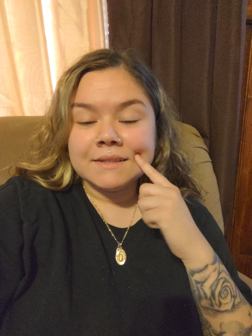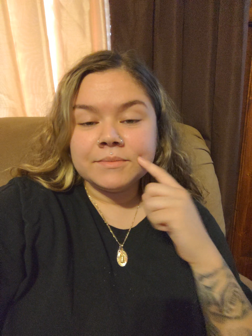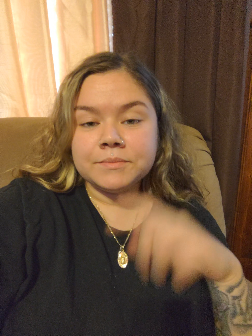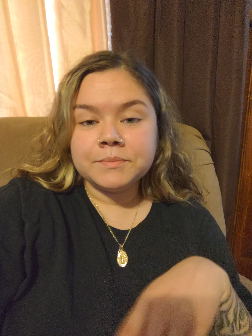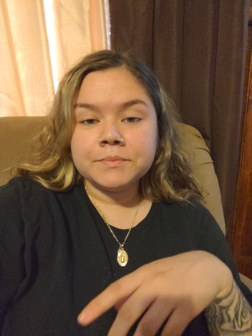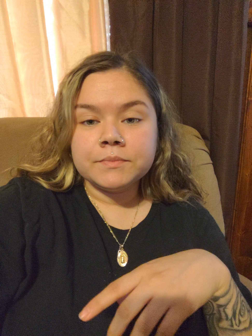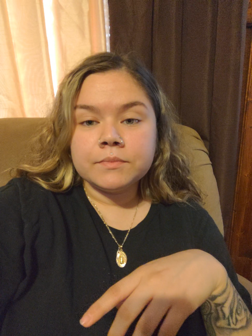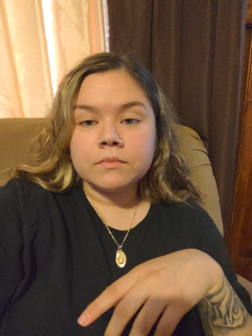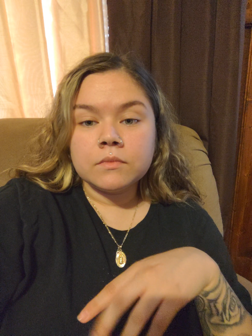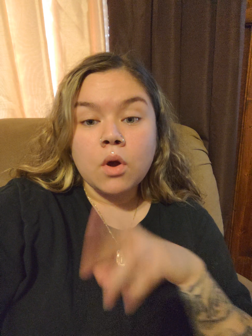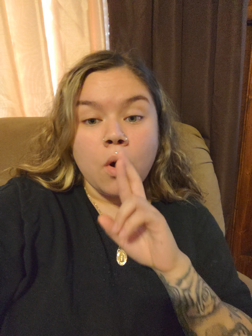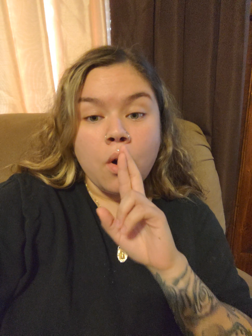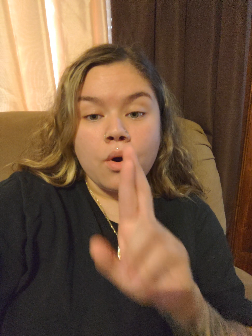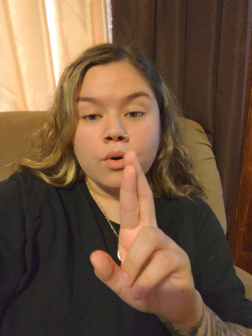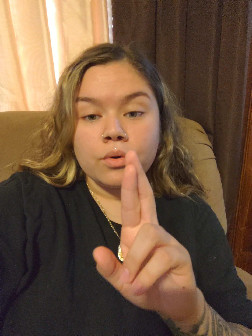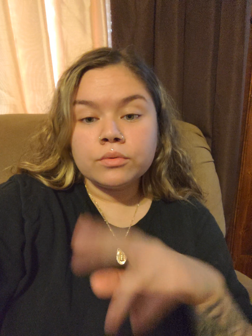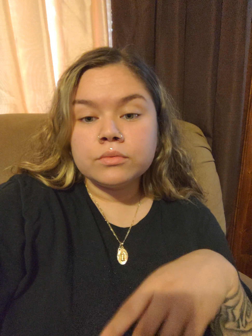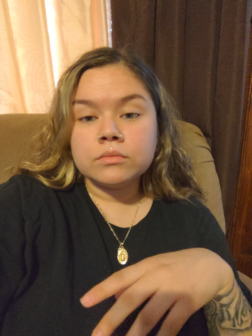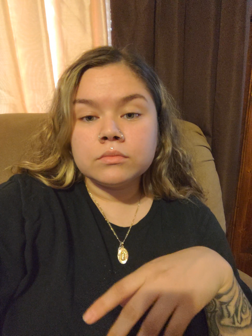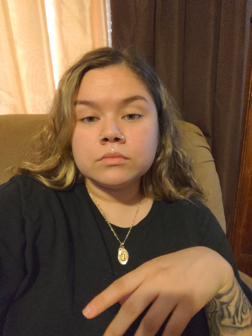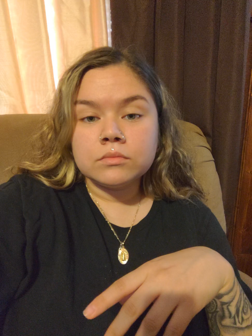are